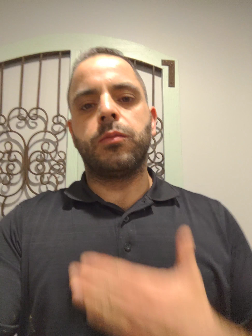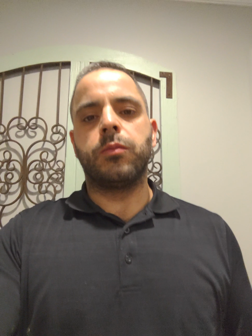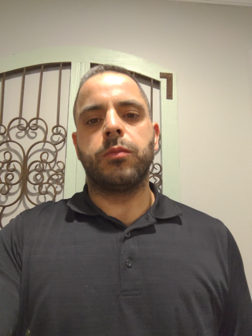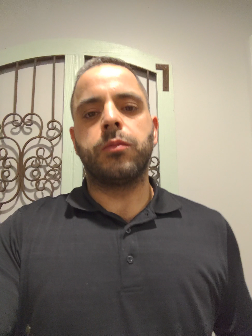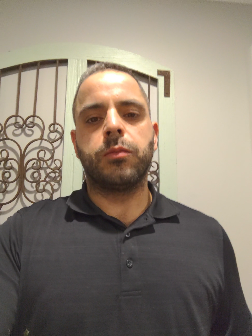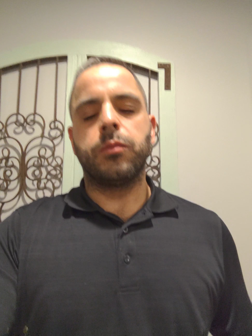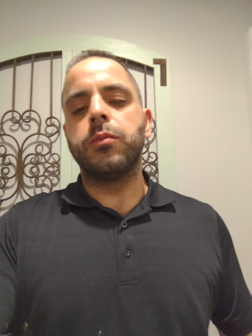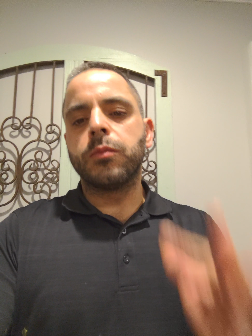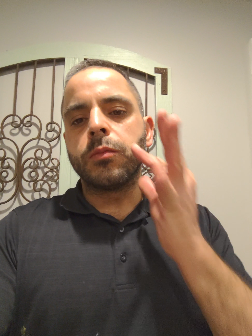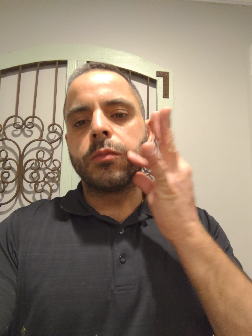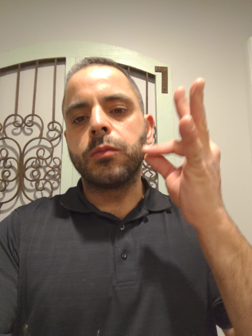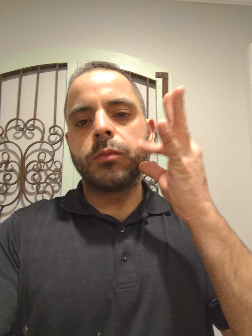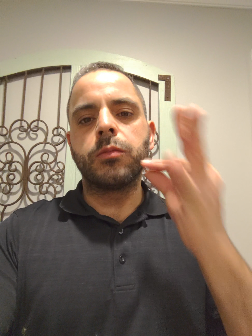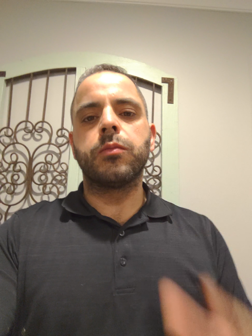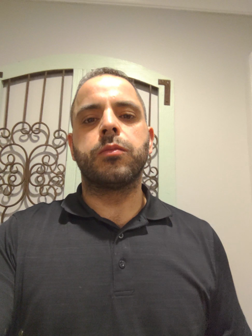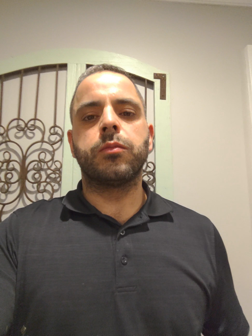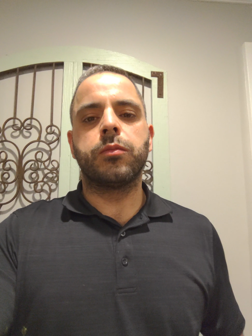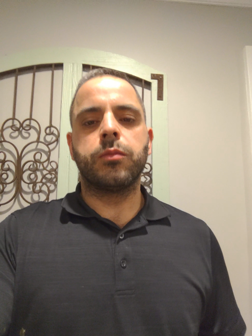cat